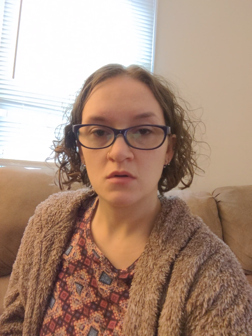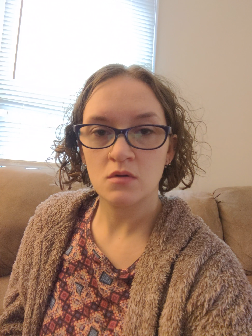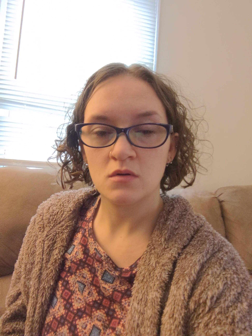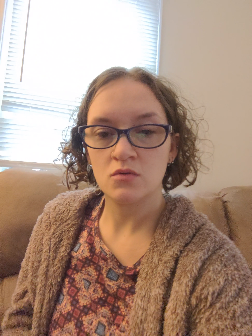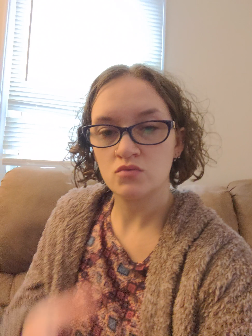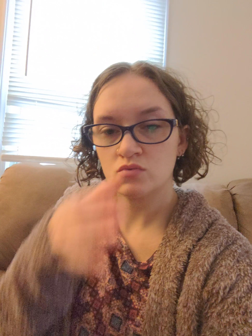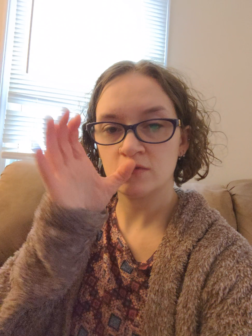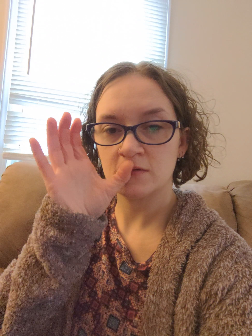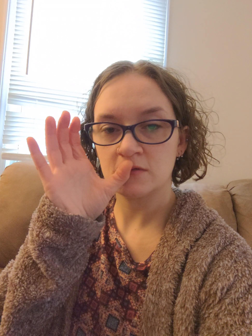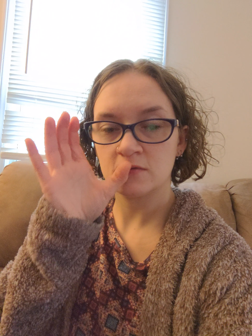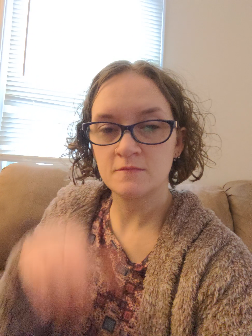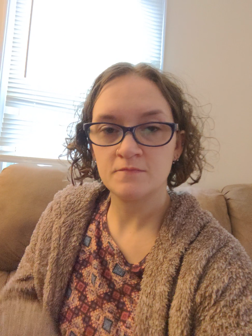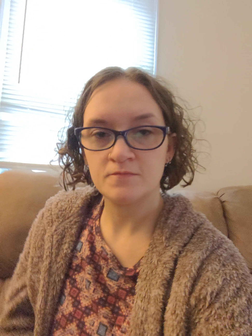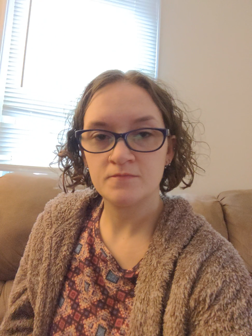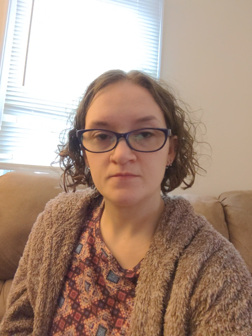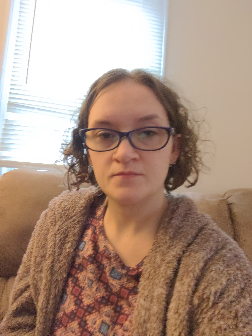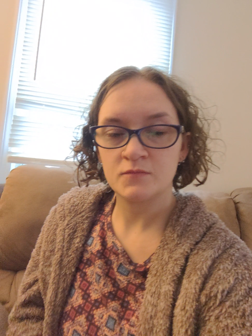drink